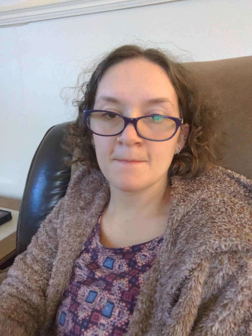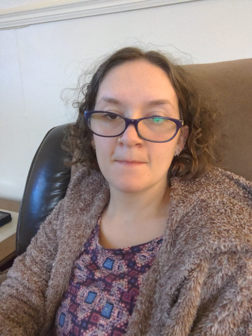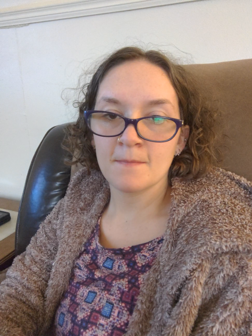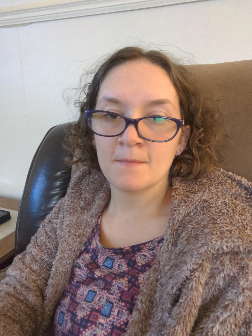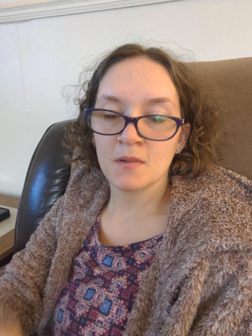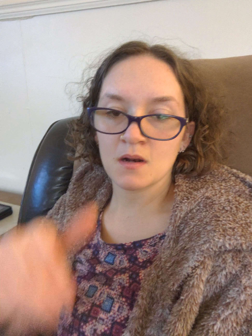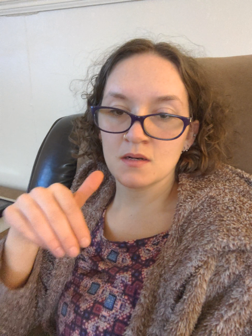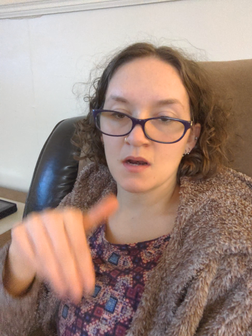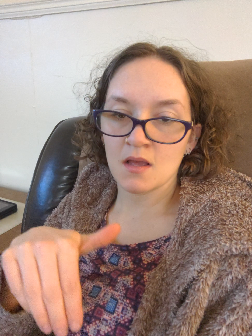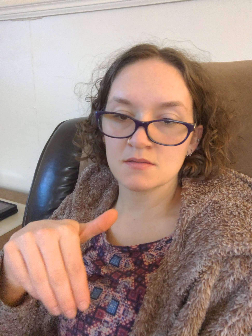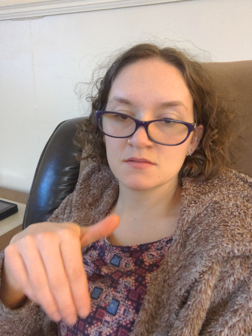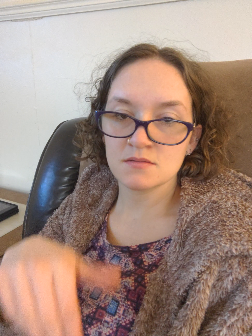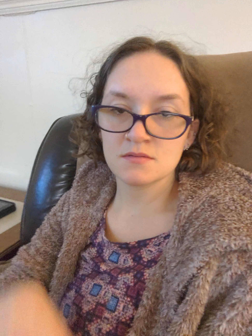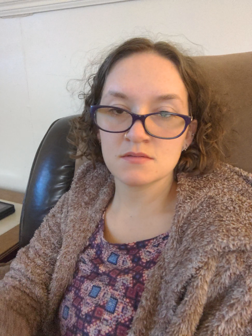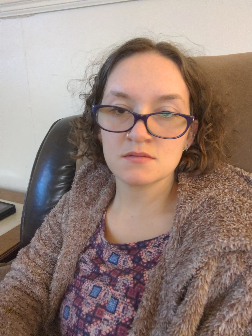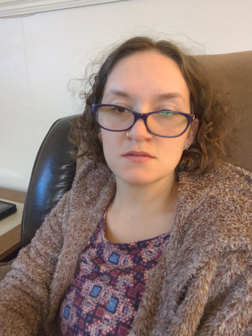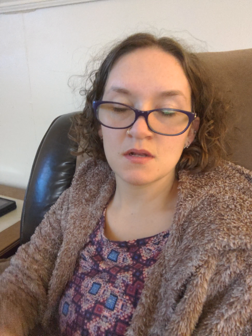night